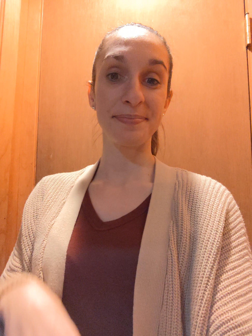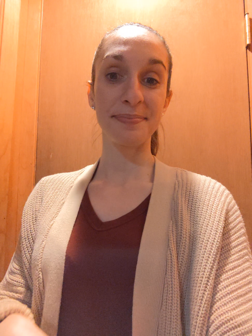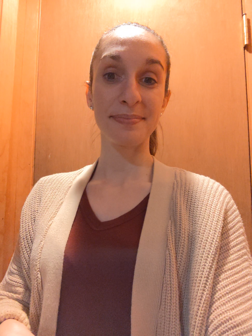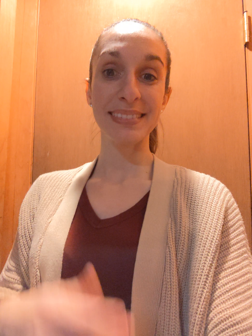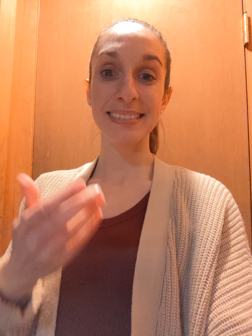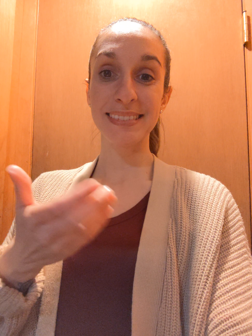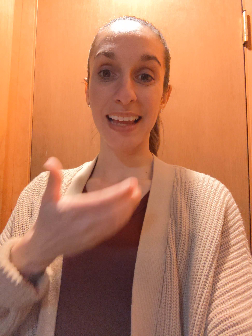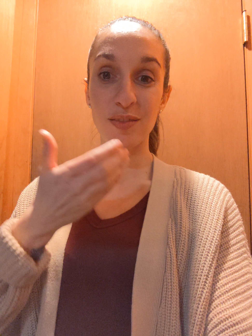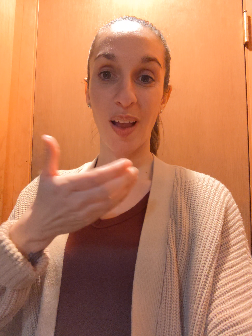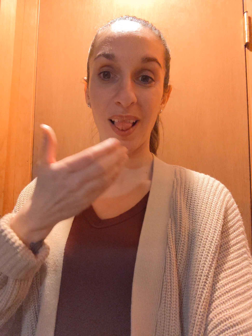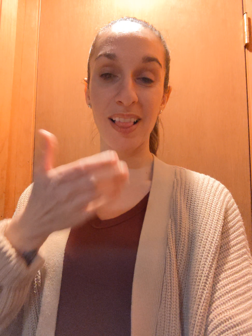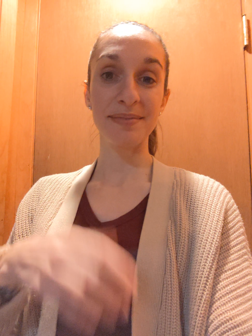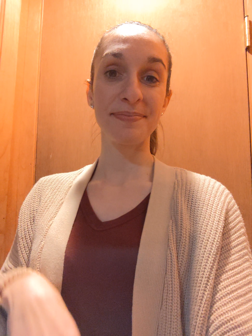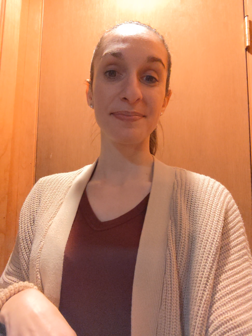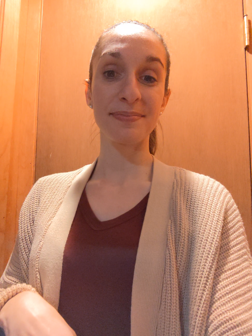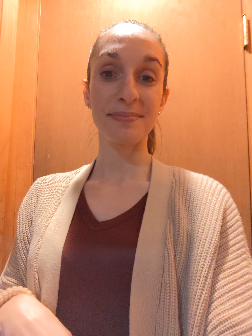cereal